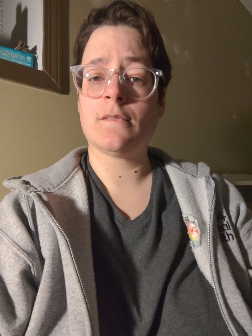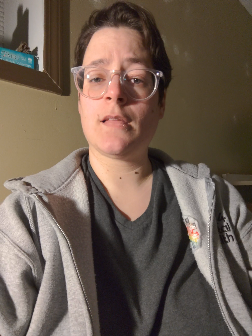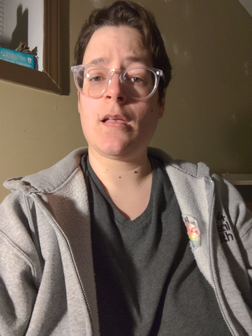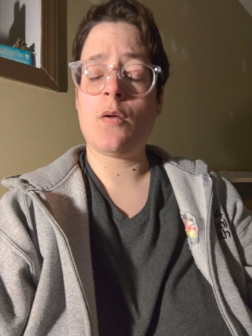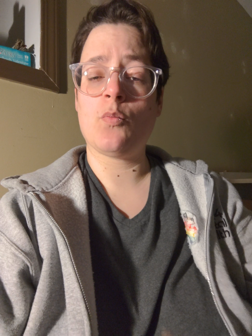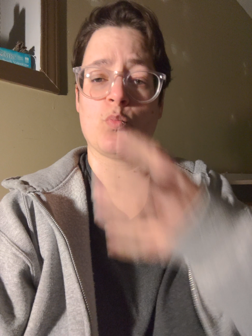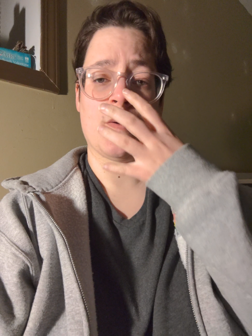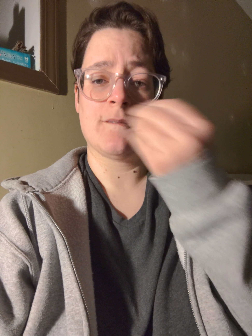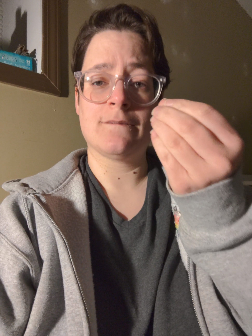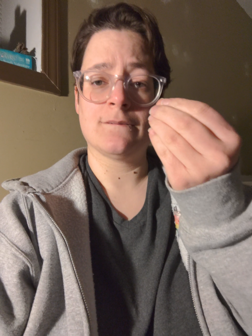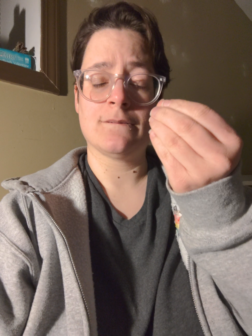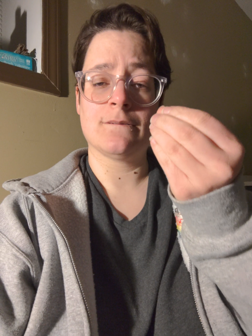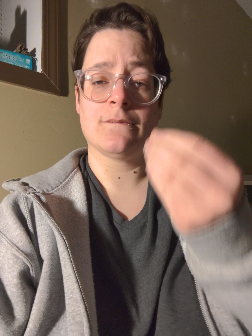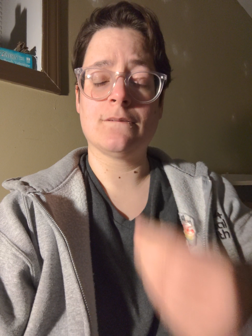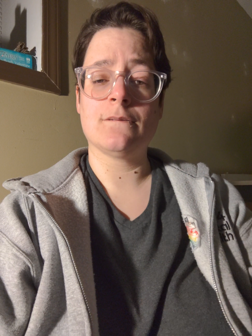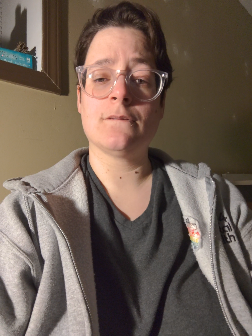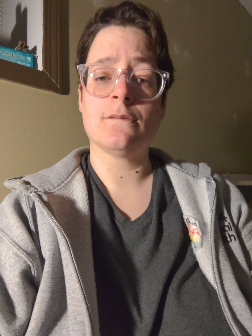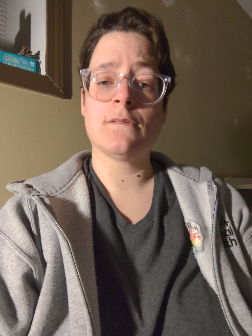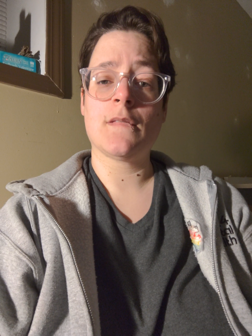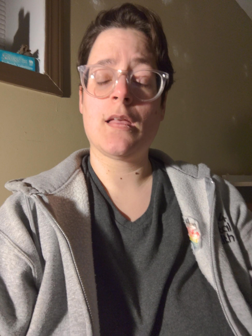wolf